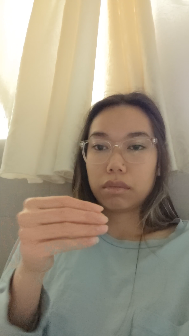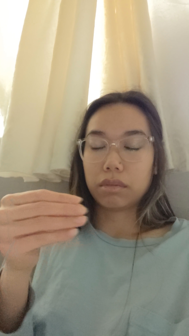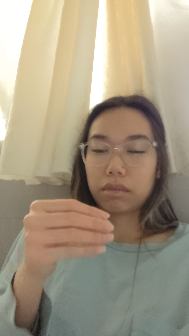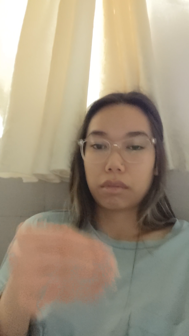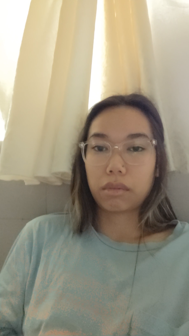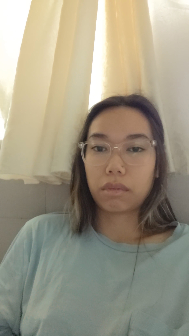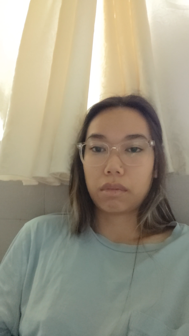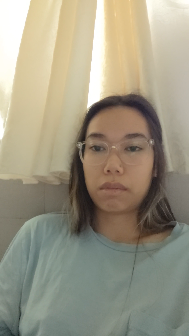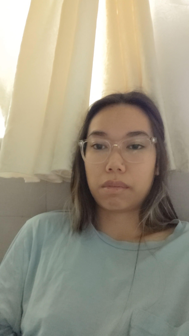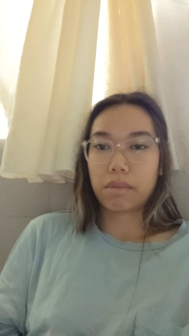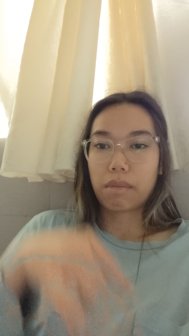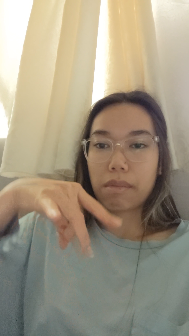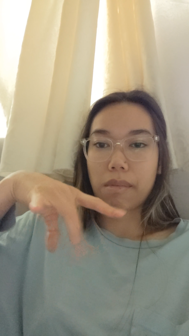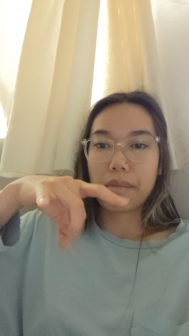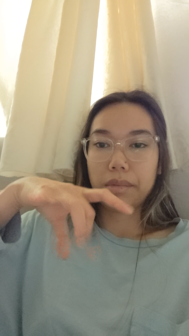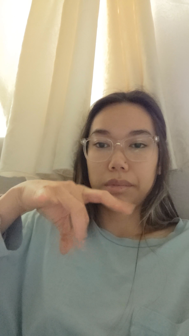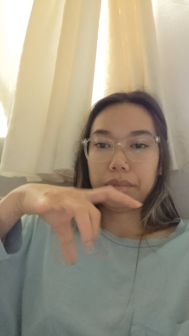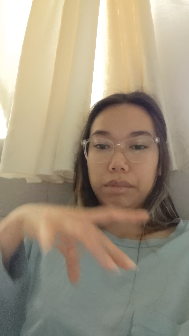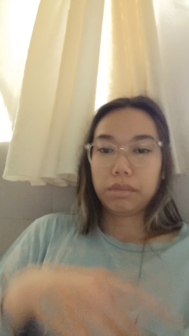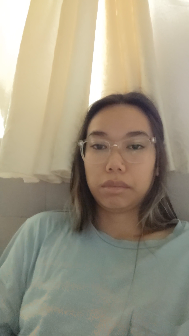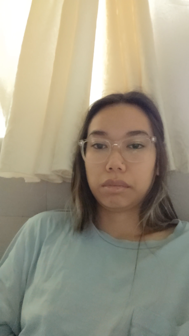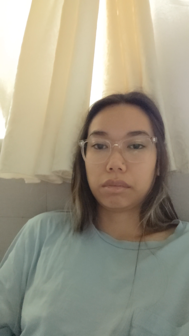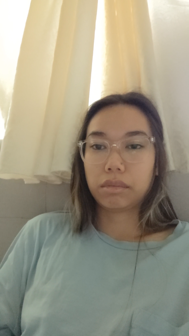pumpkin